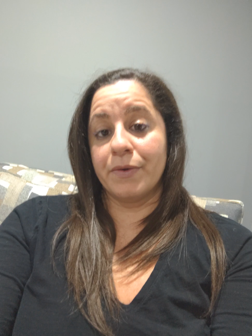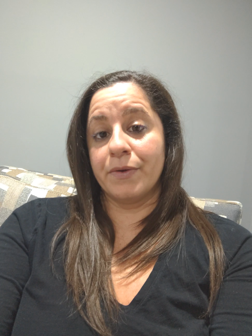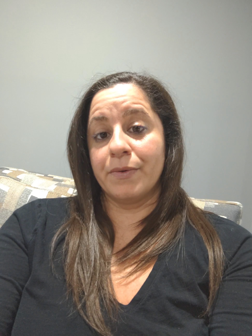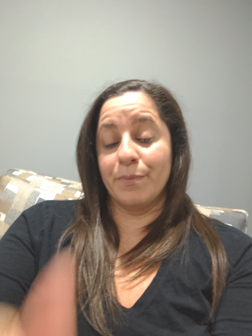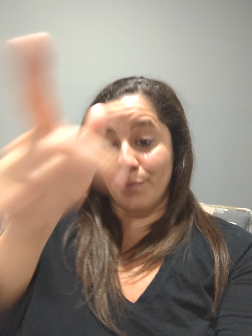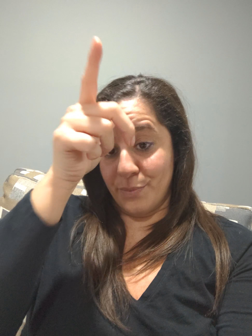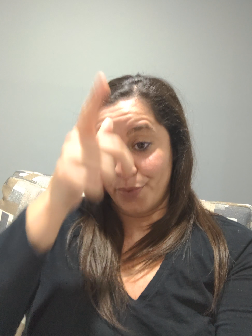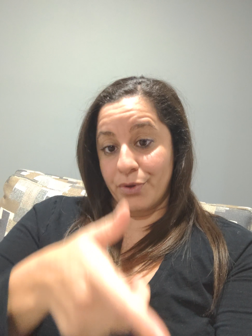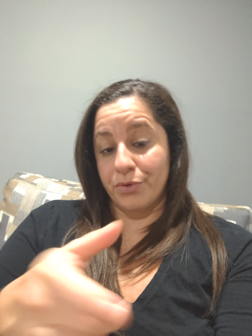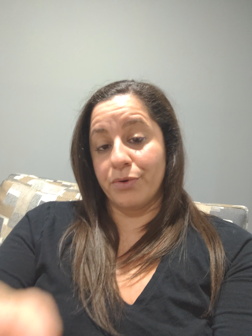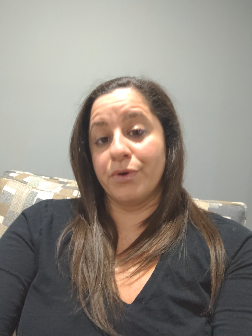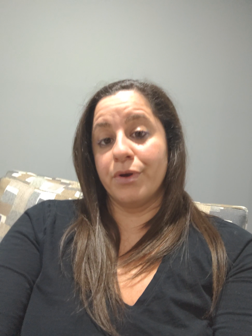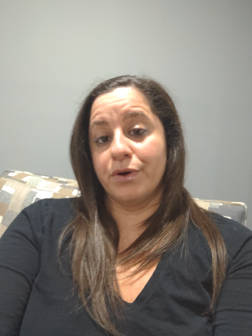brother